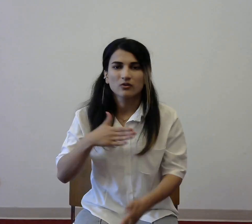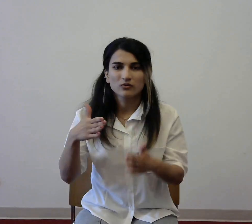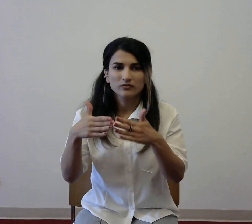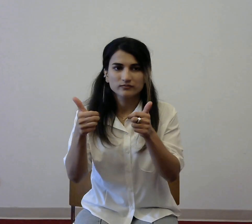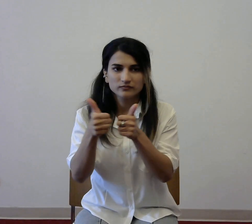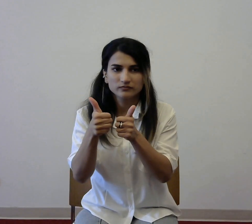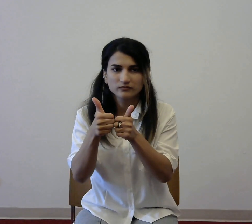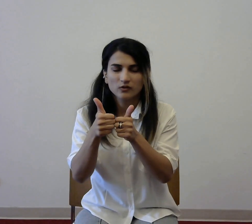qonşu